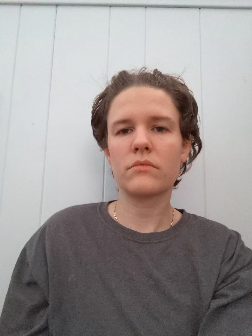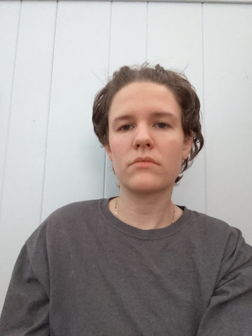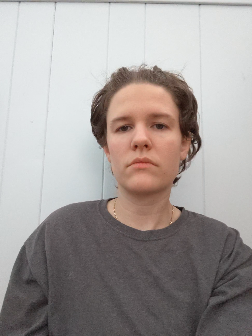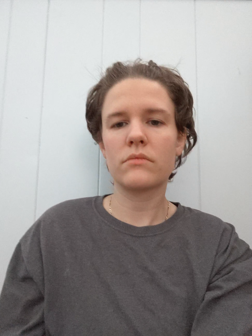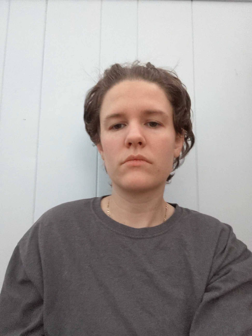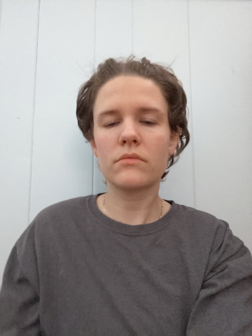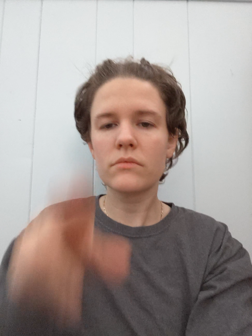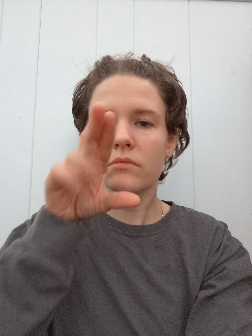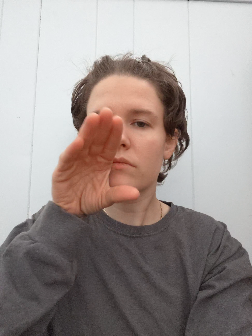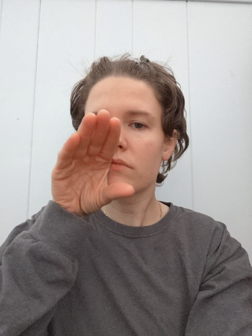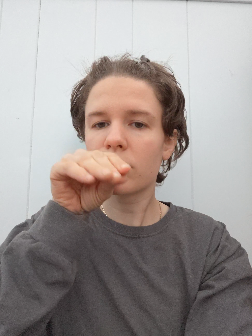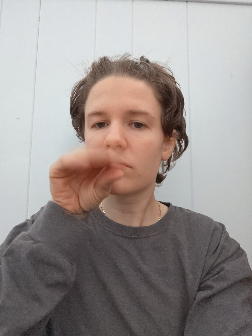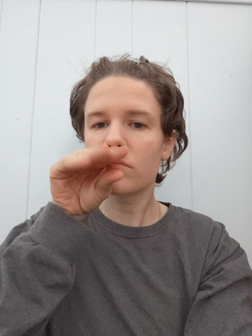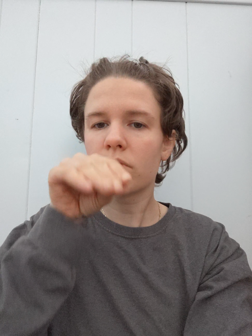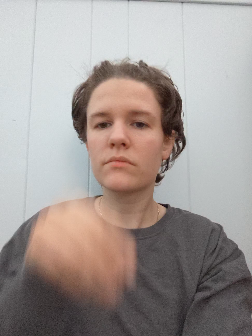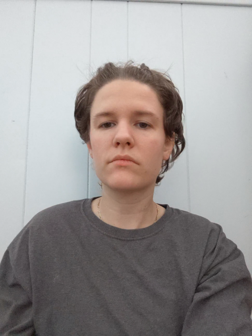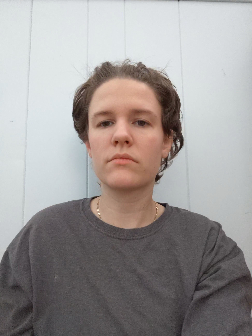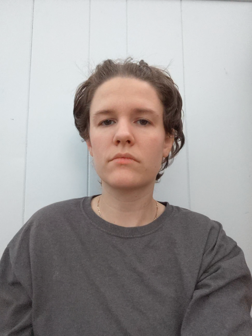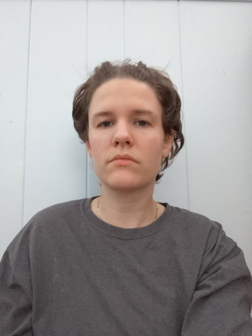goose